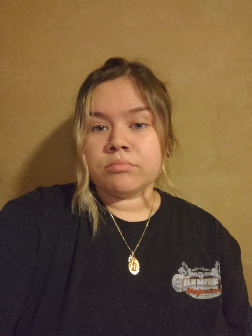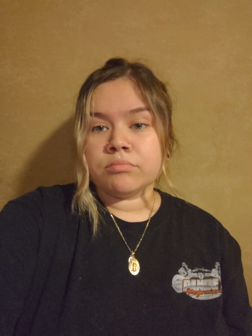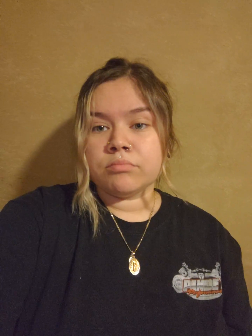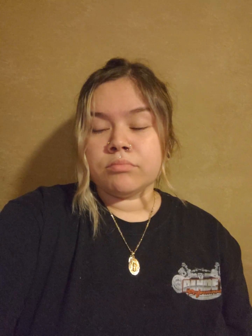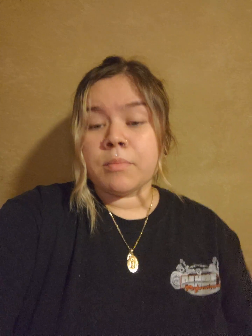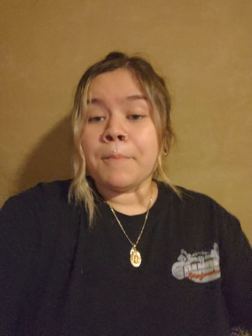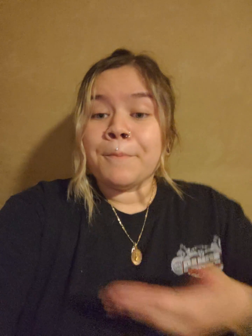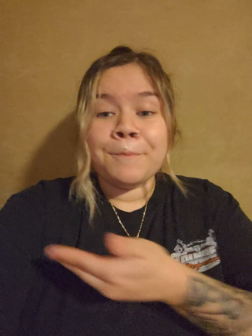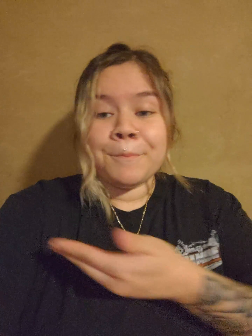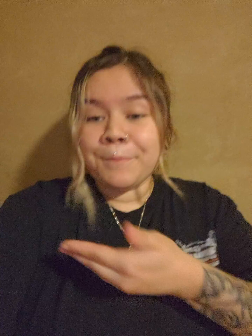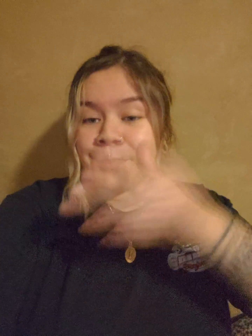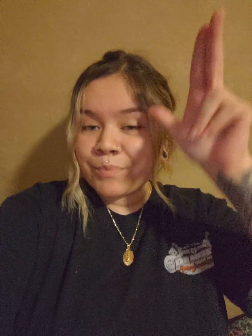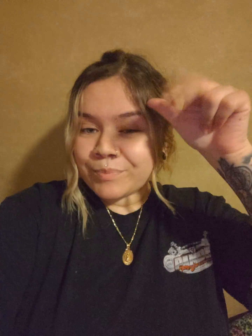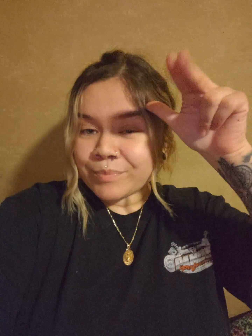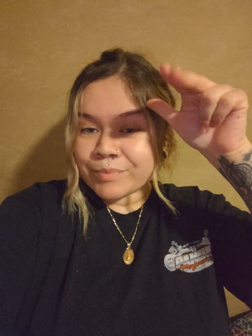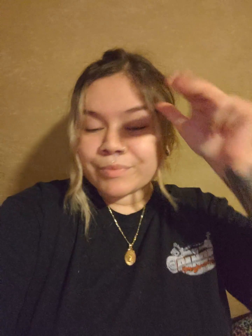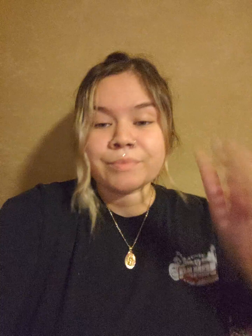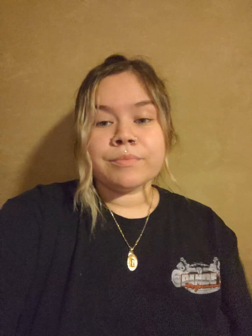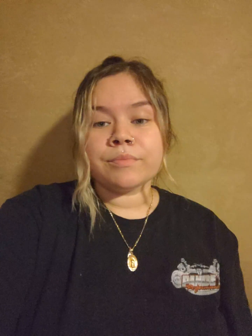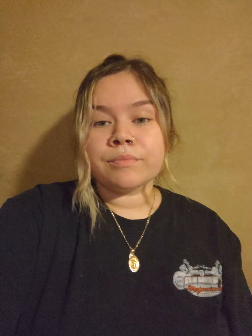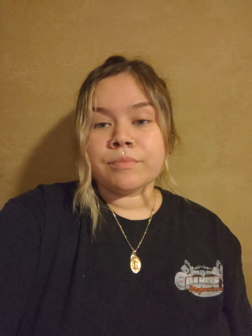pony